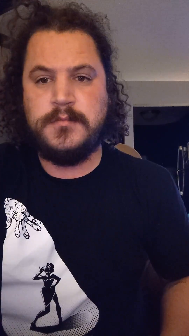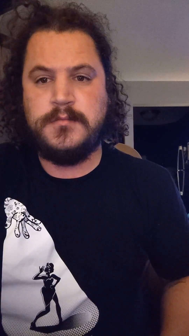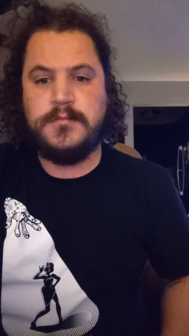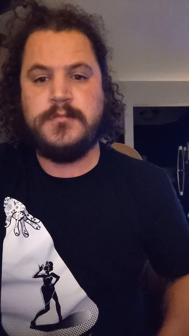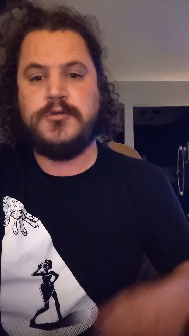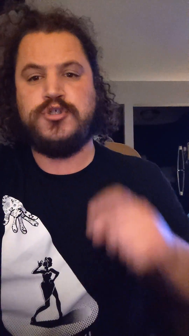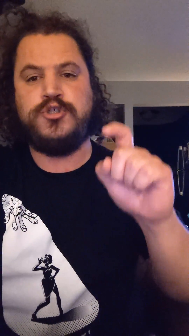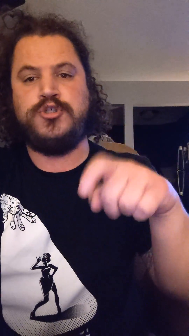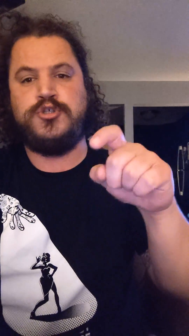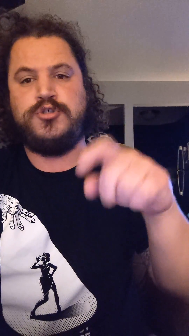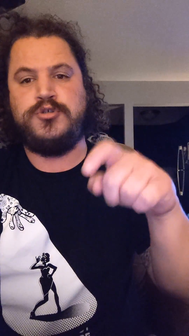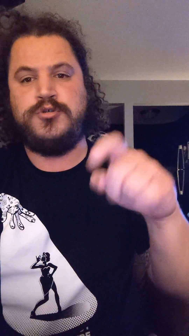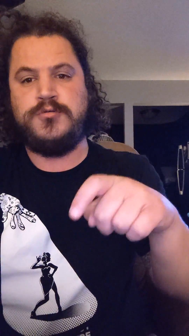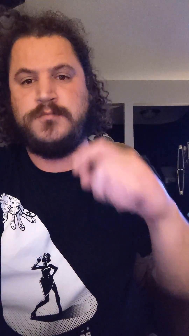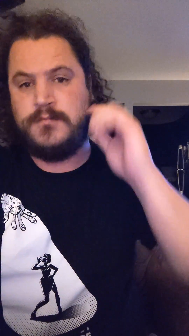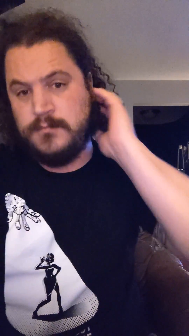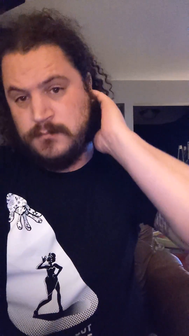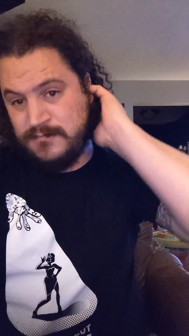should